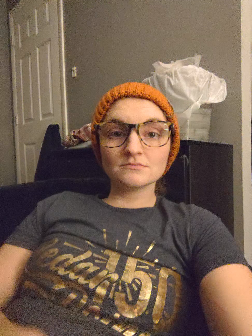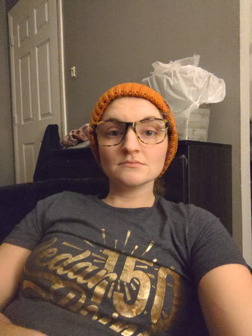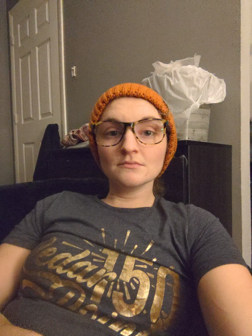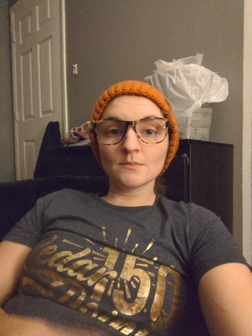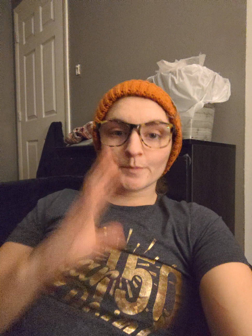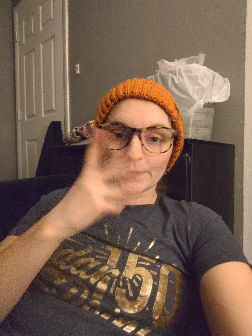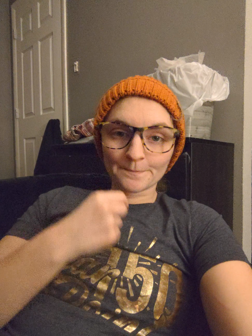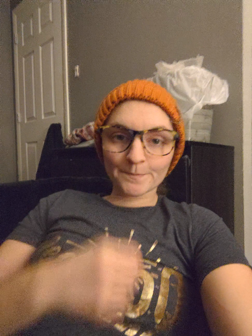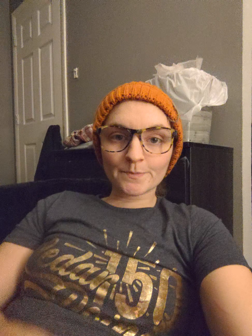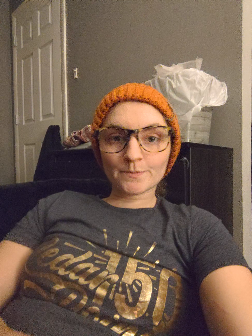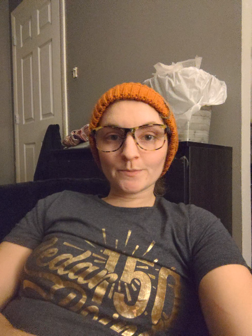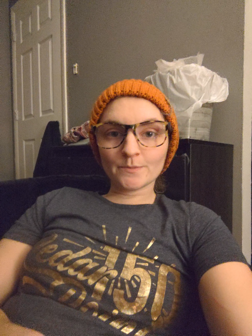pretty